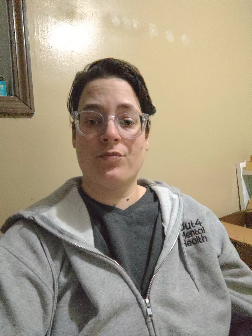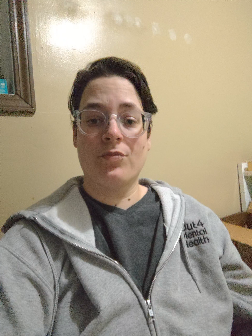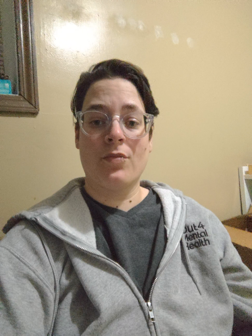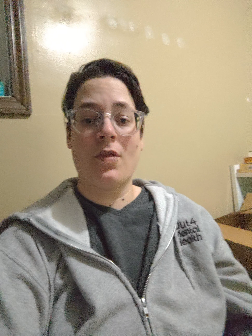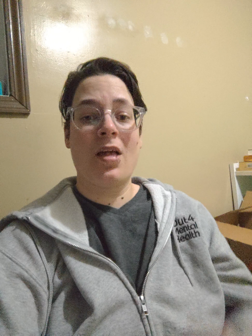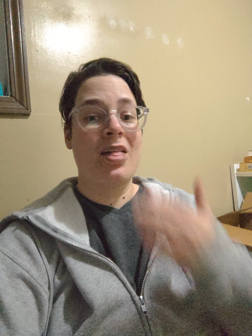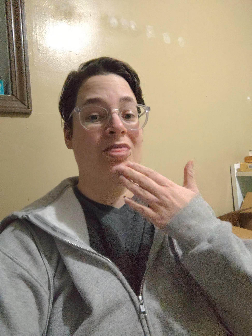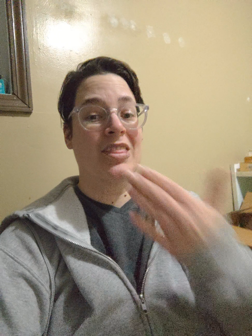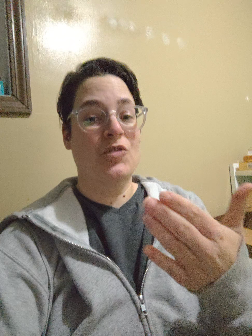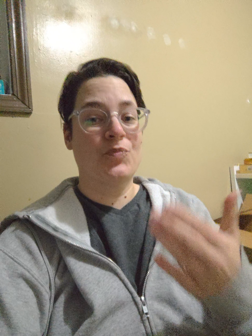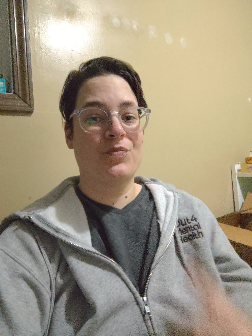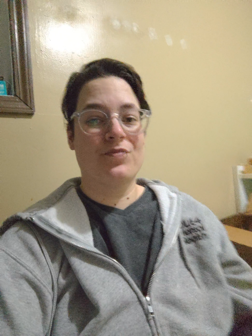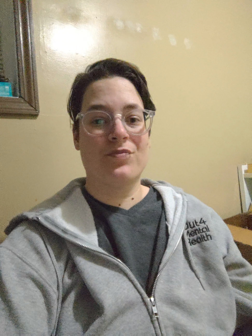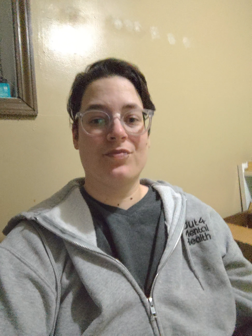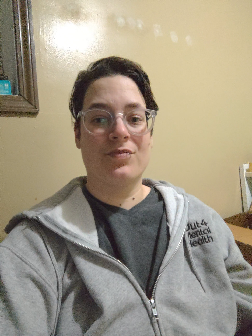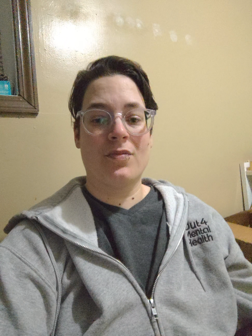thank you